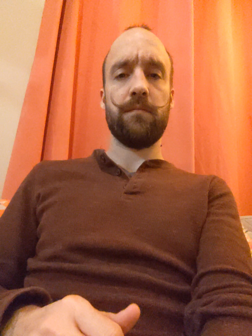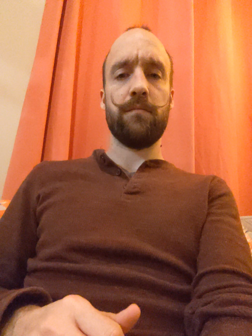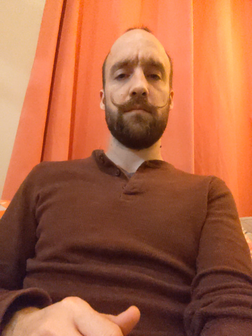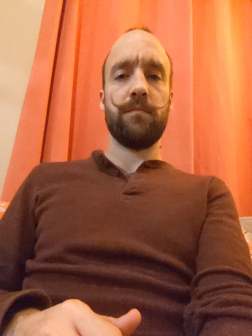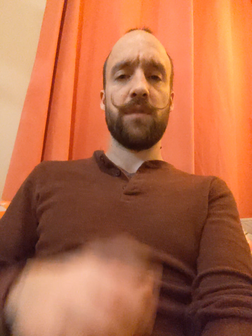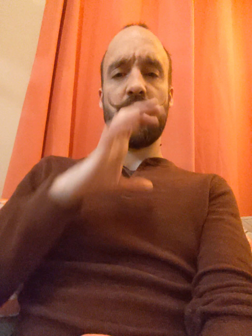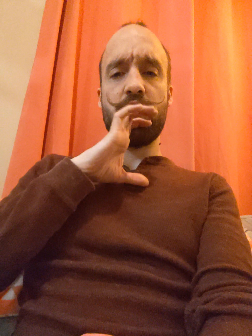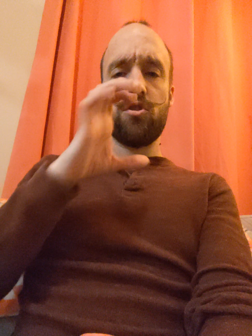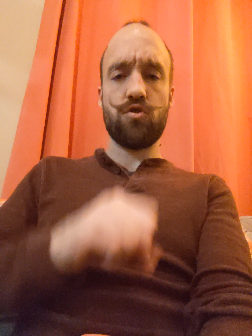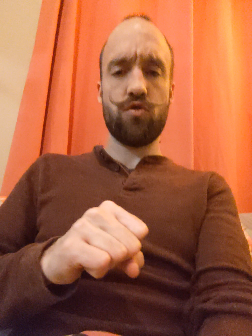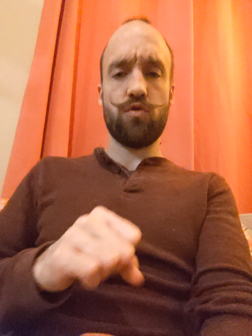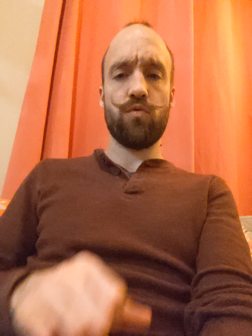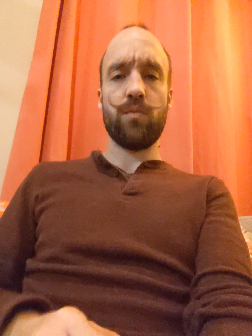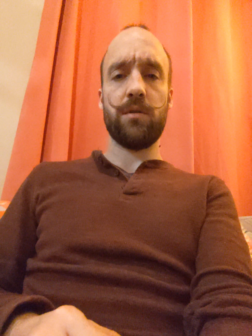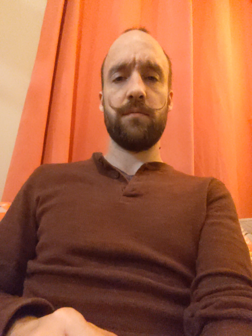old